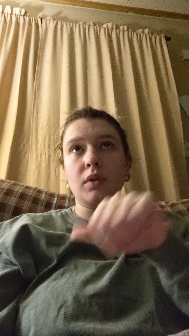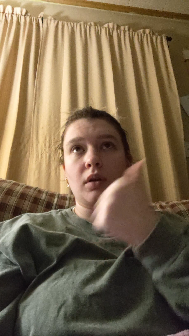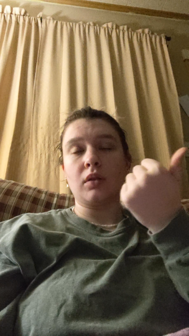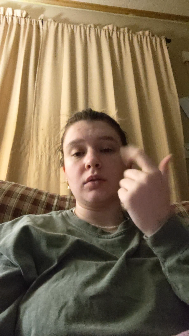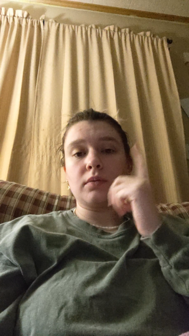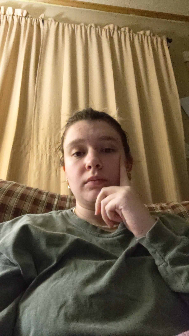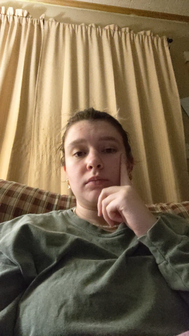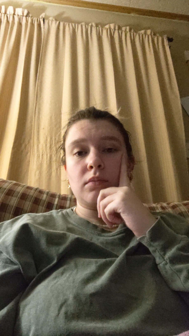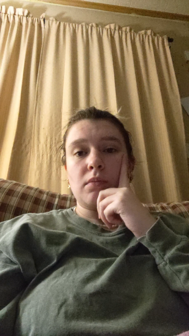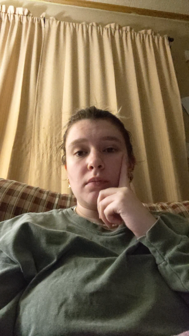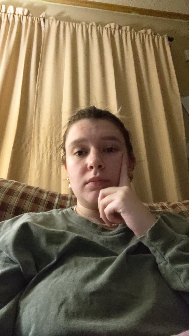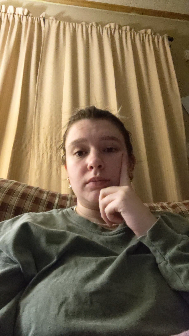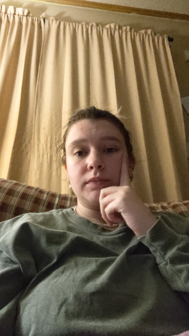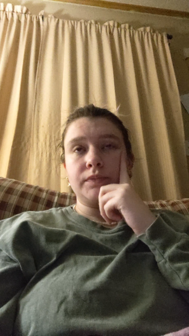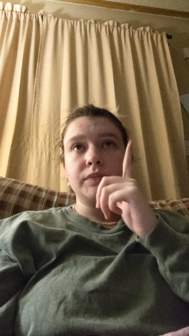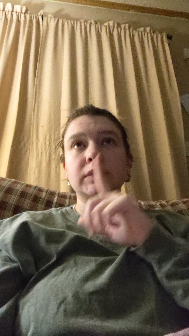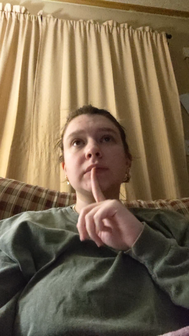is